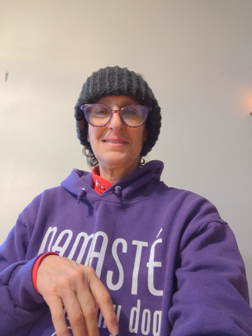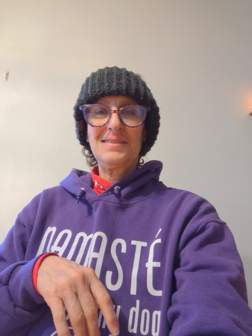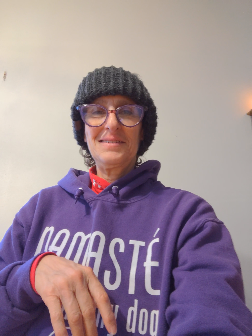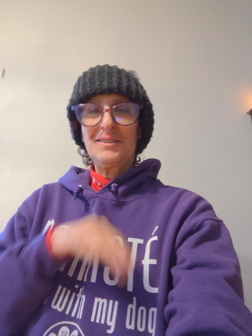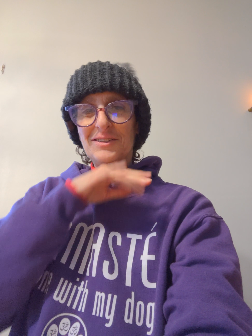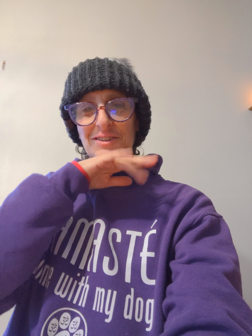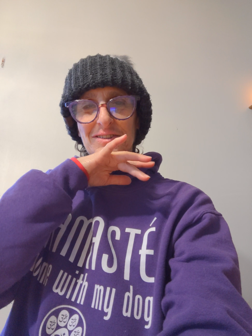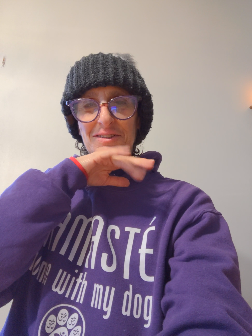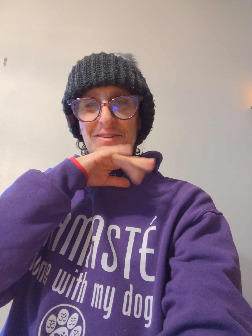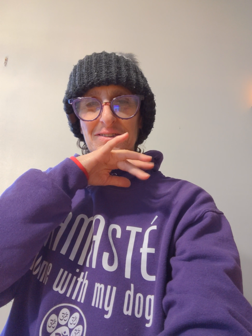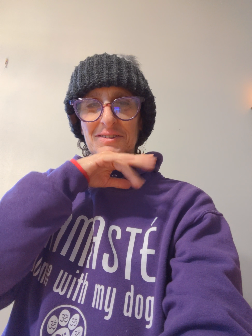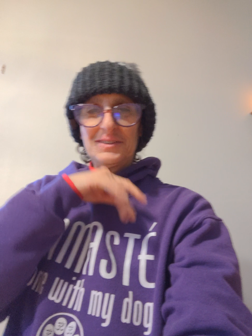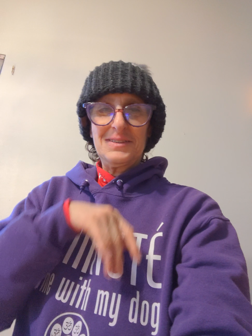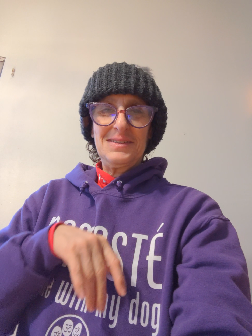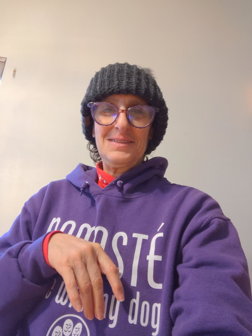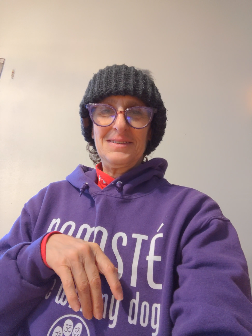dirty